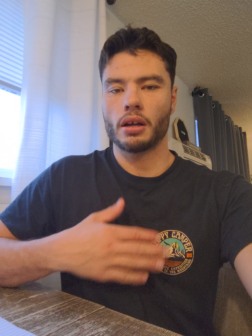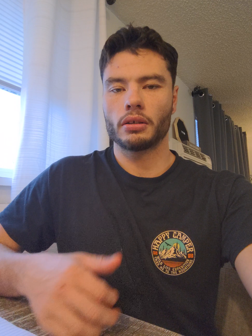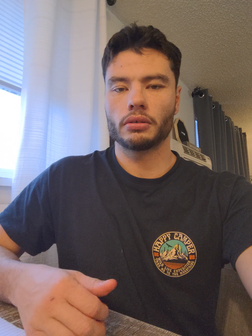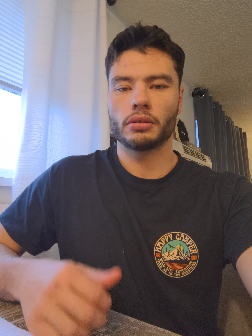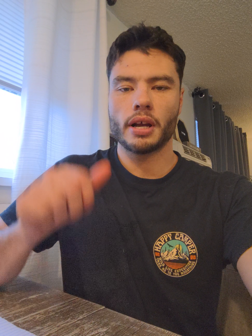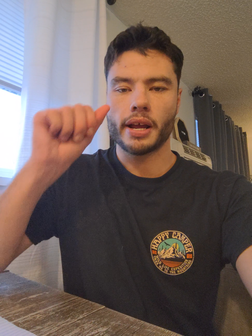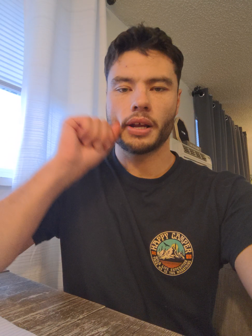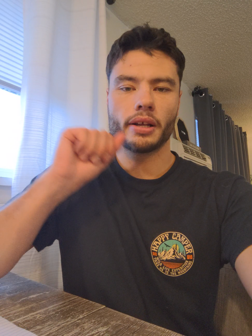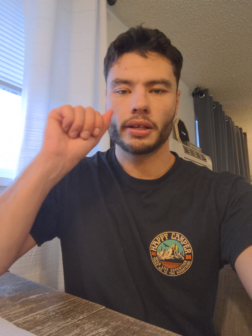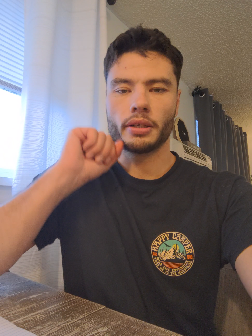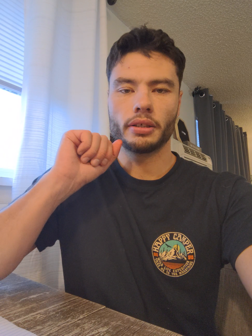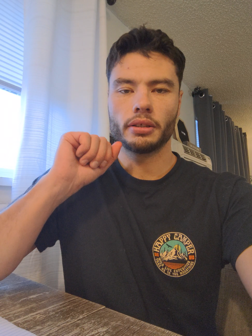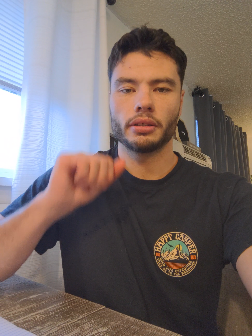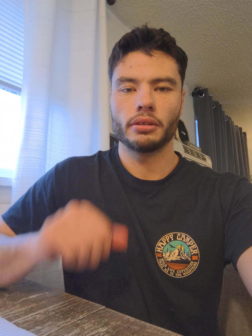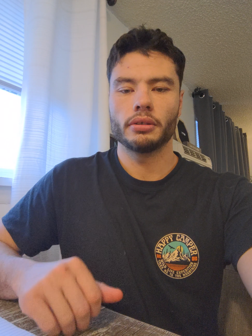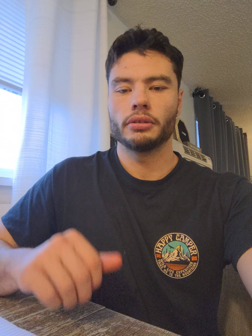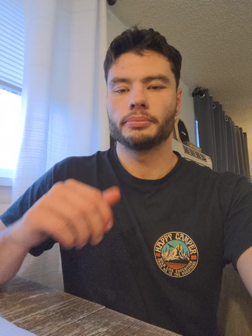aunt